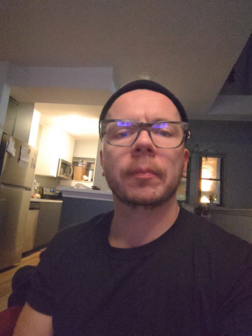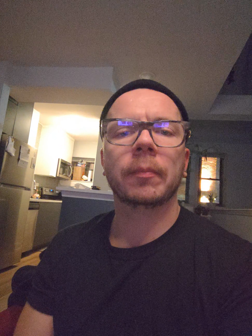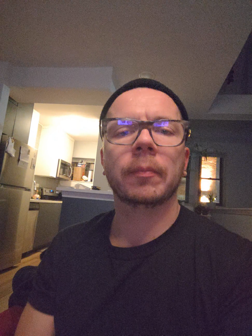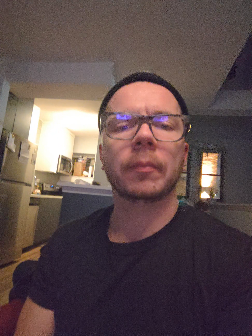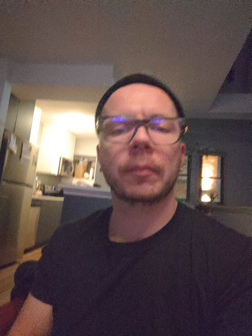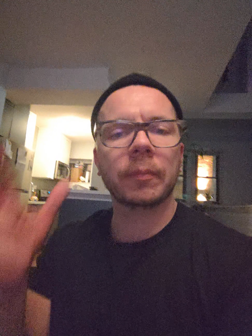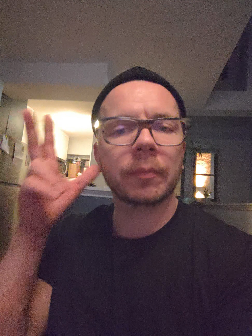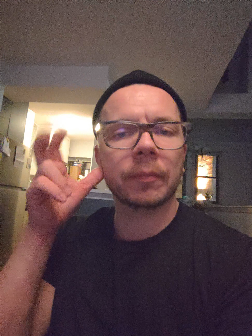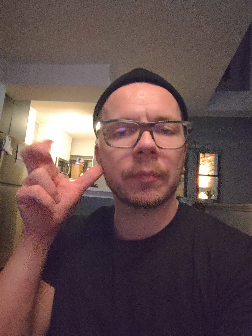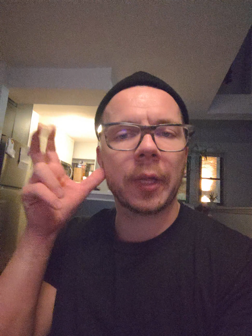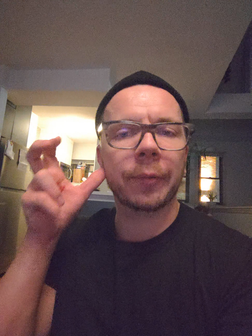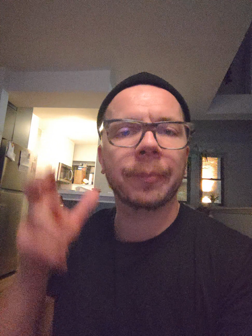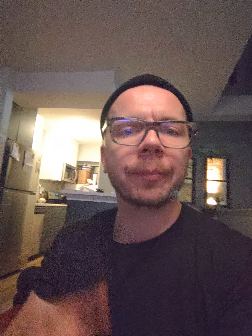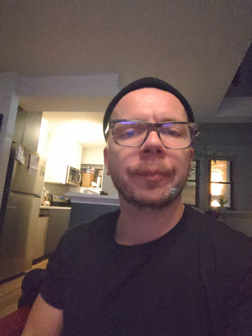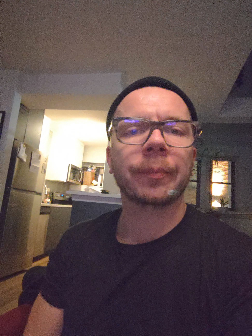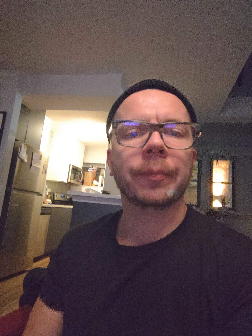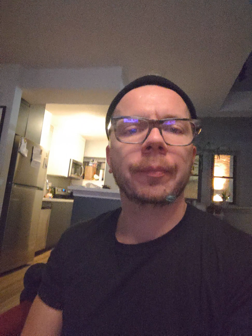hear